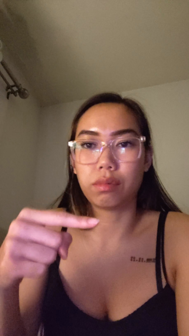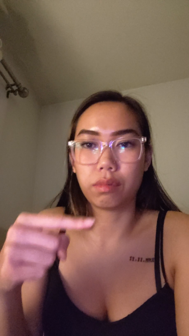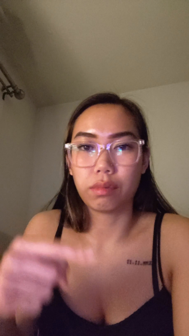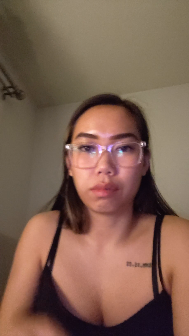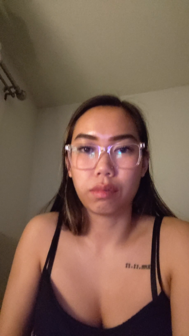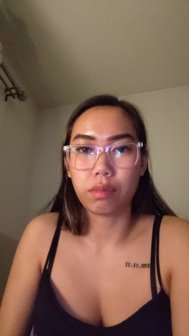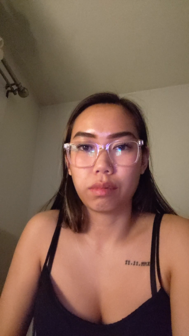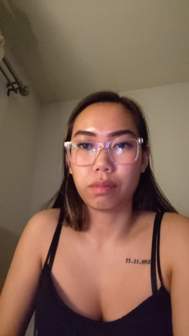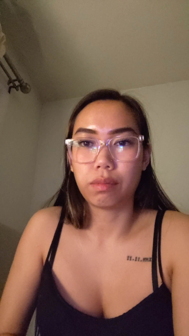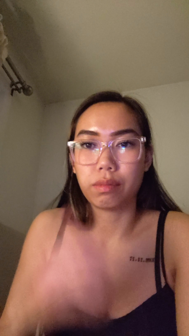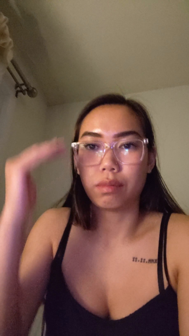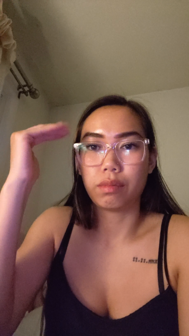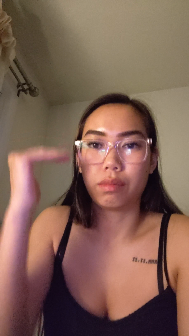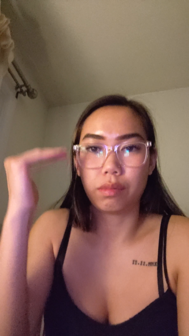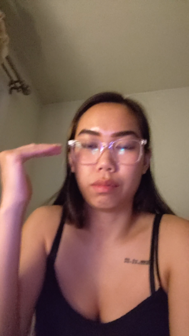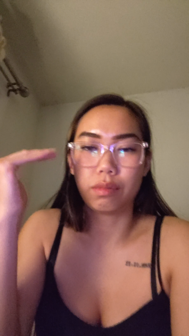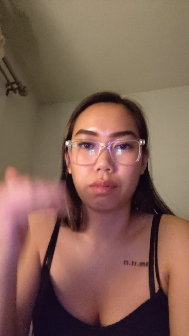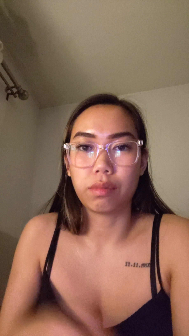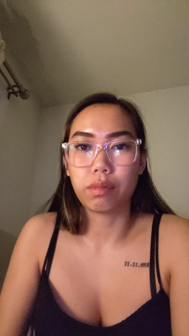short